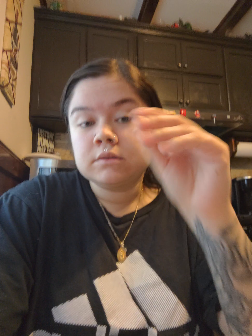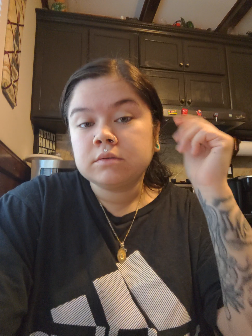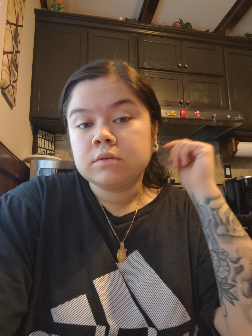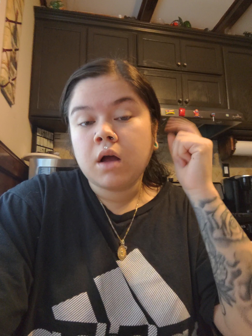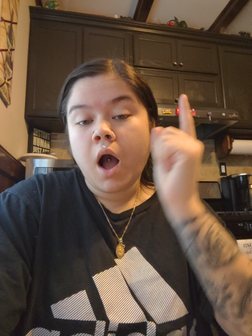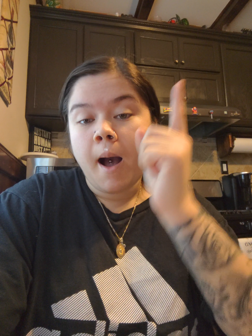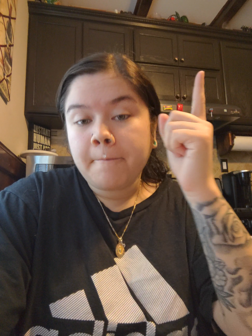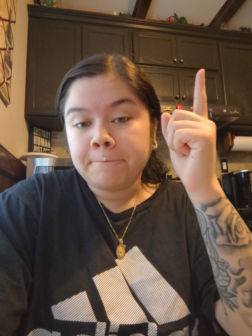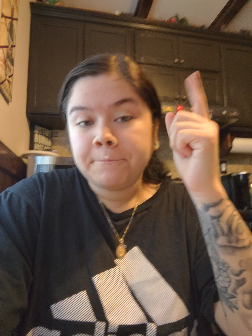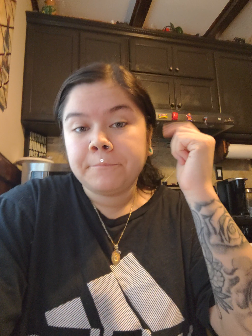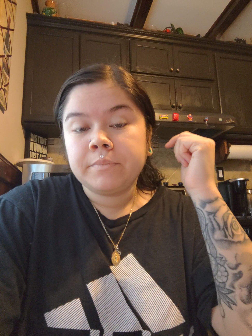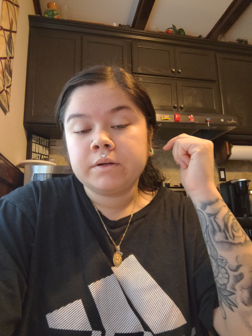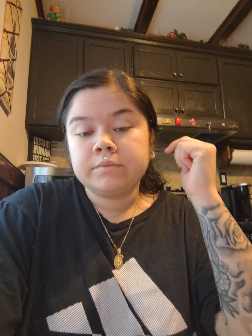up